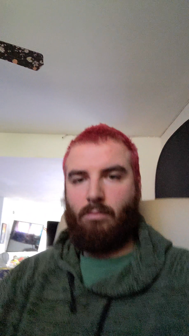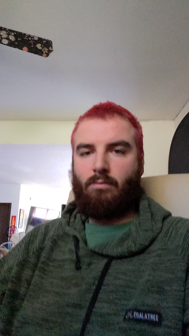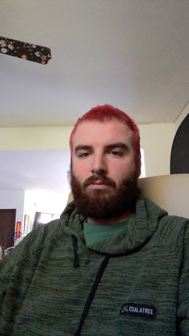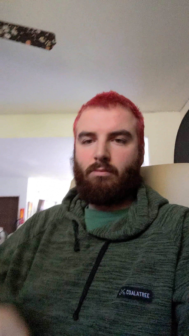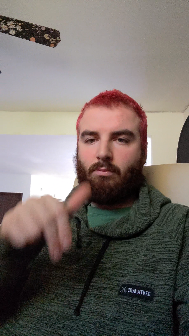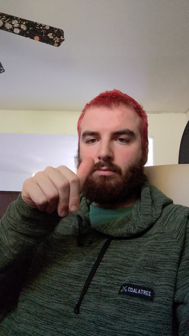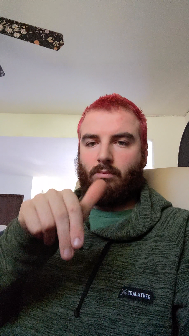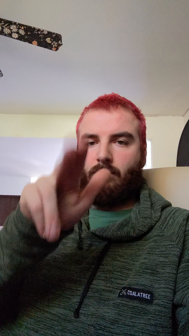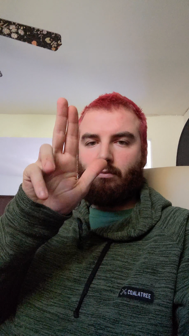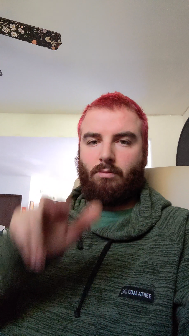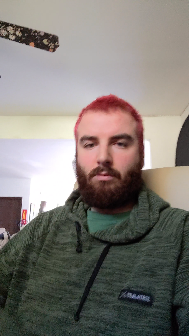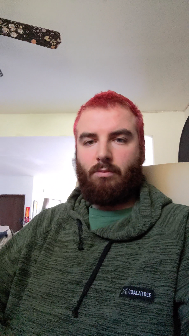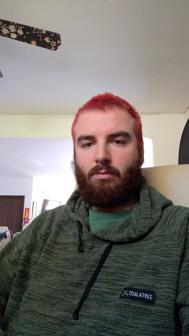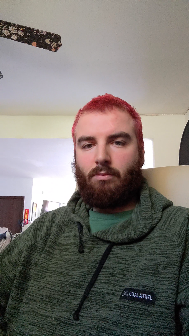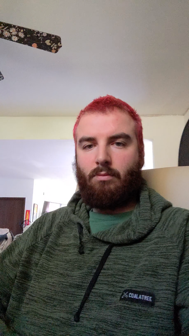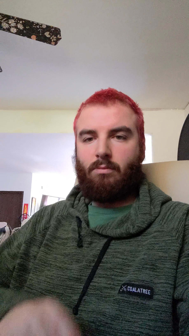lick